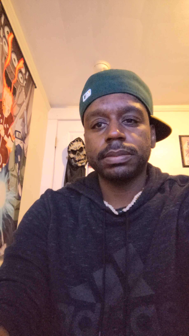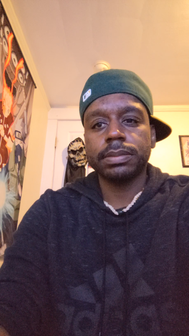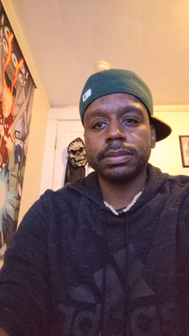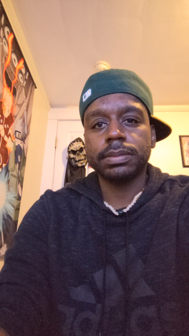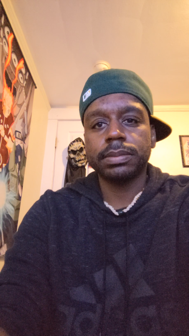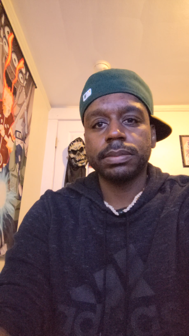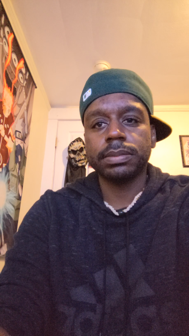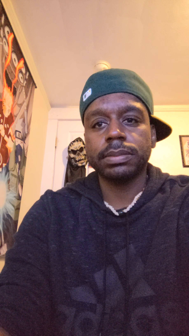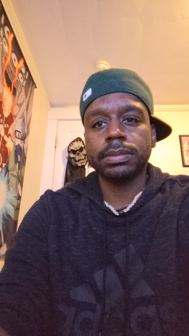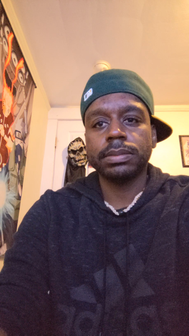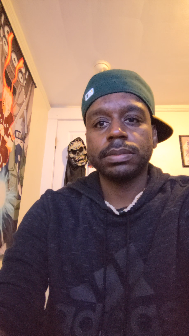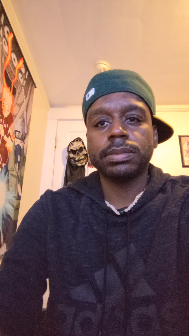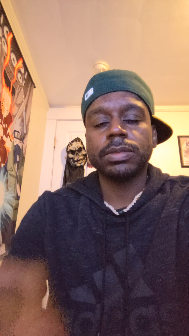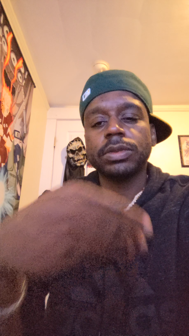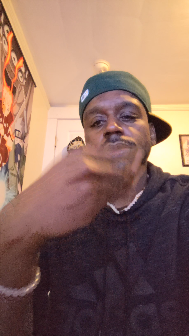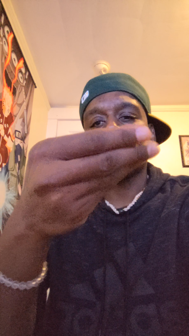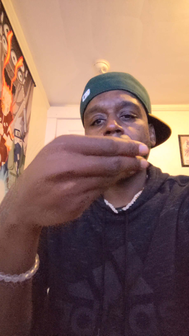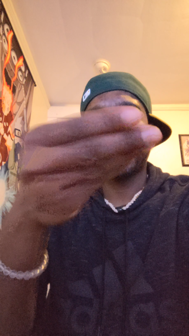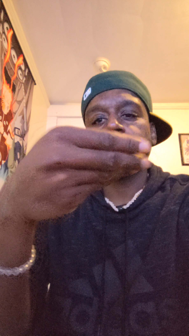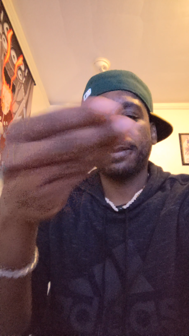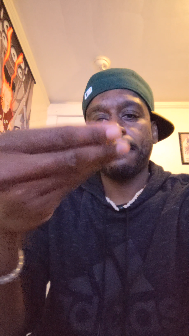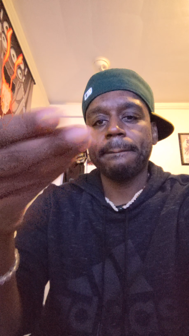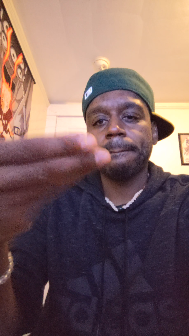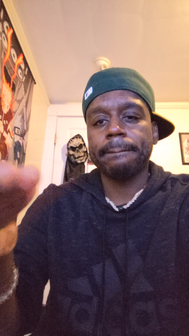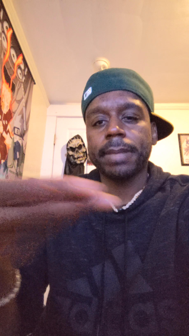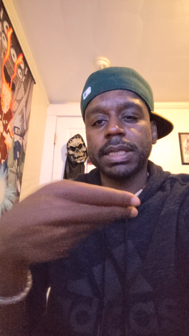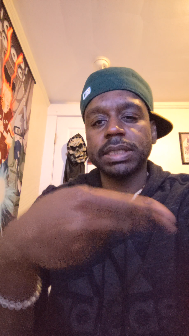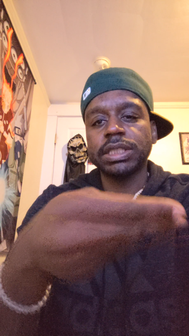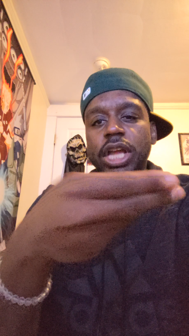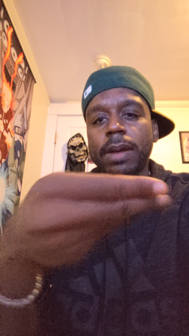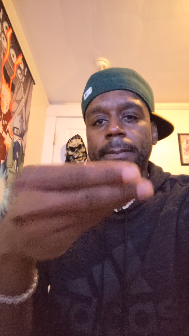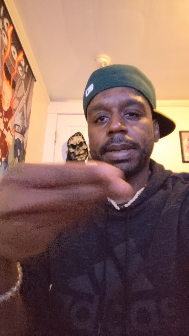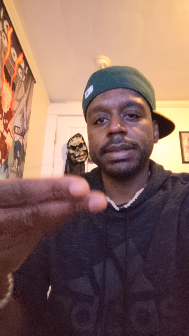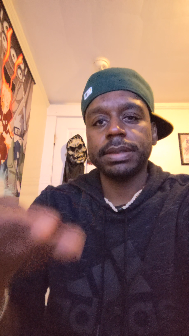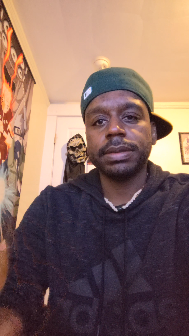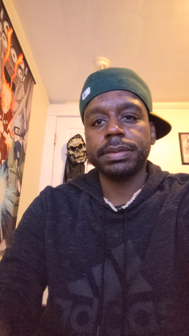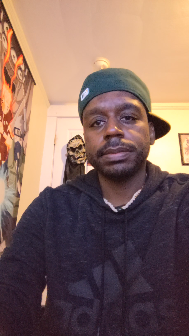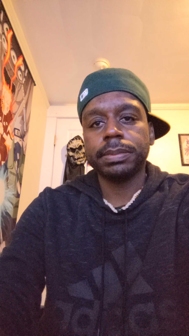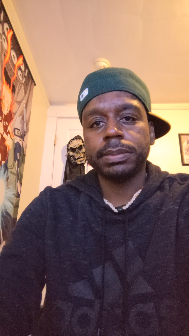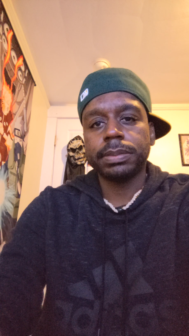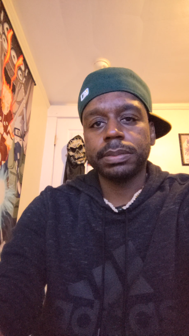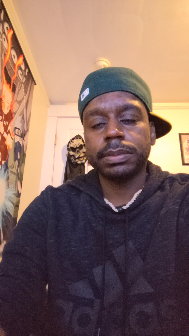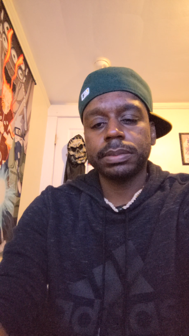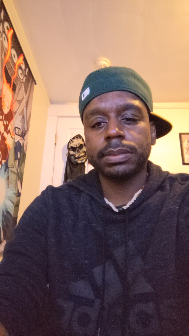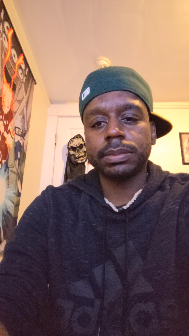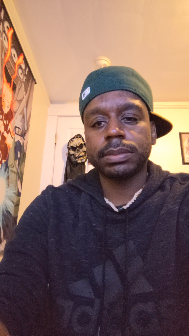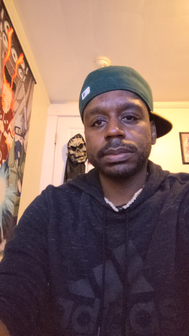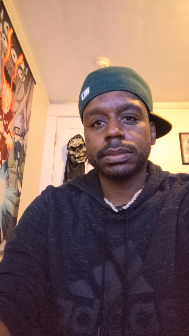shopping